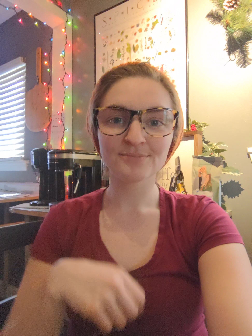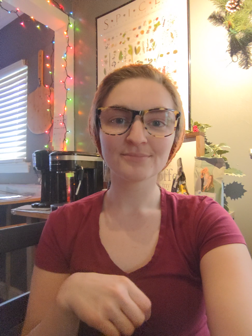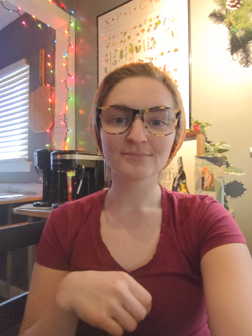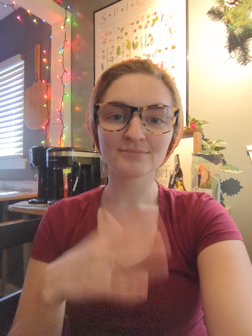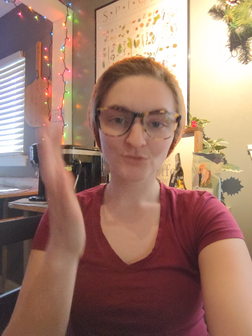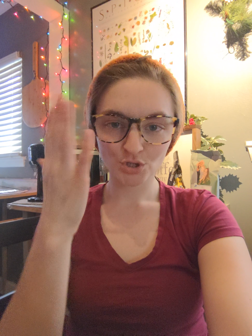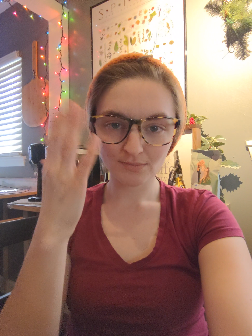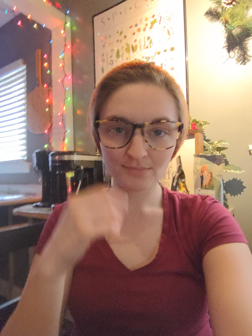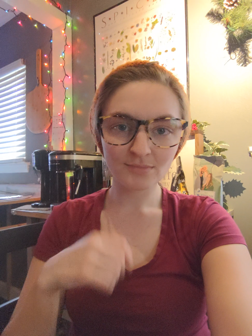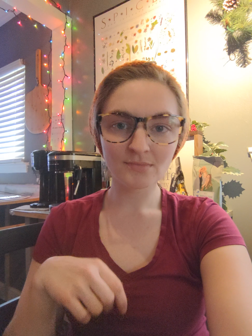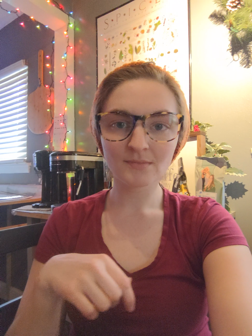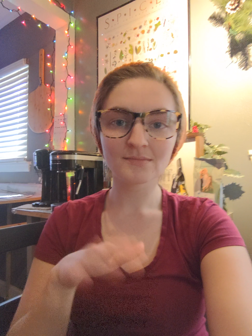tree